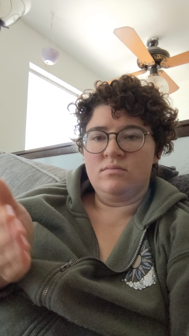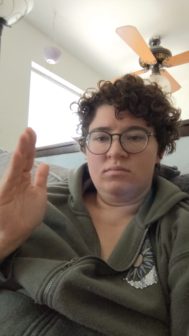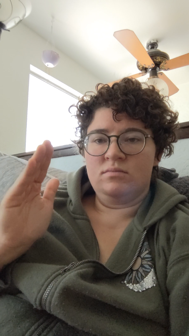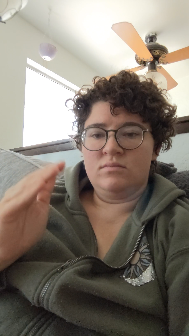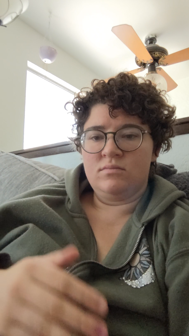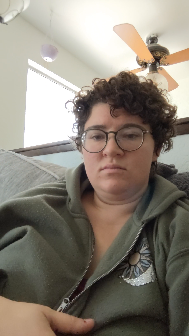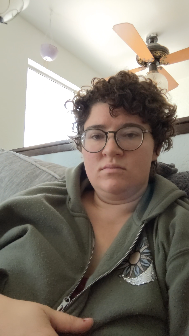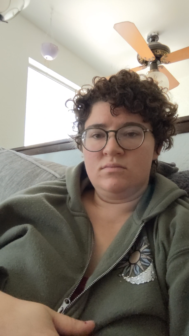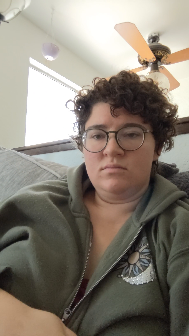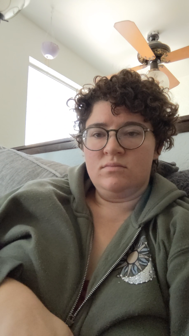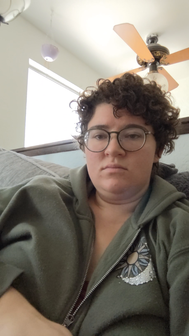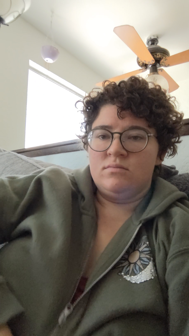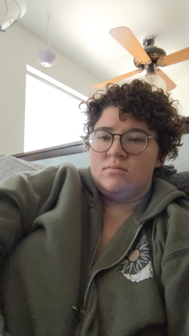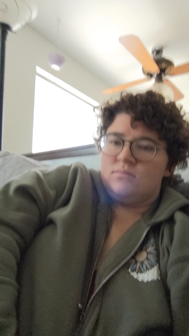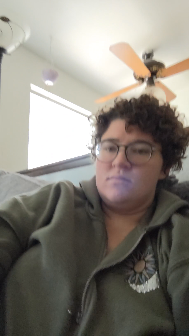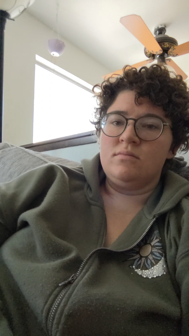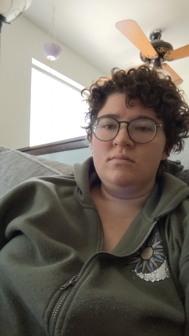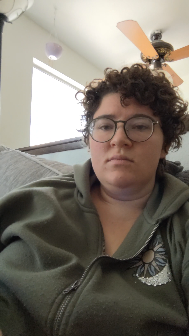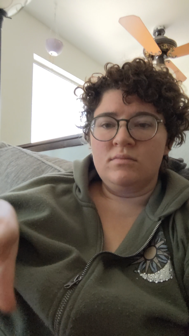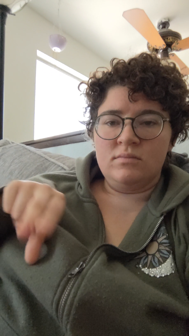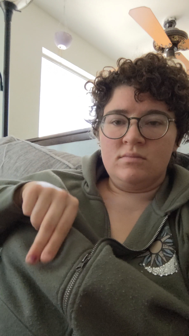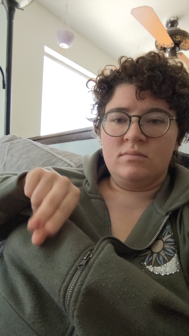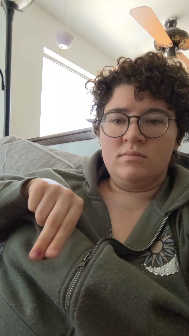diaper